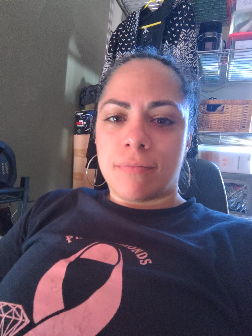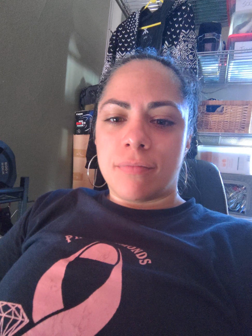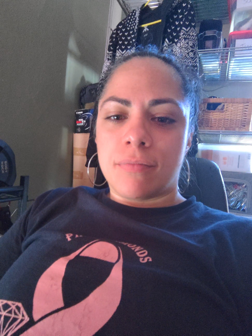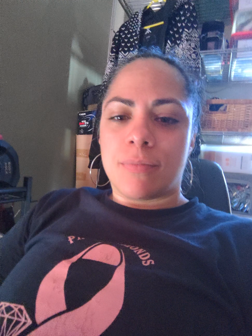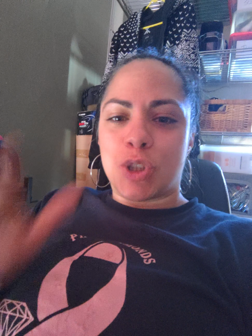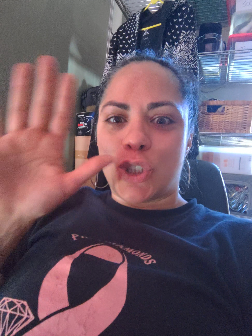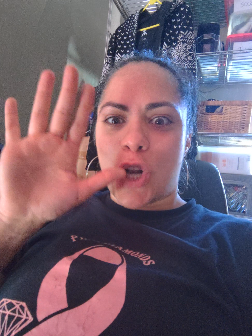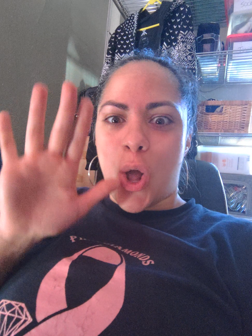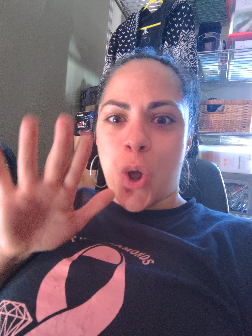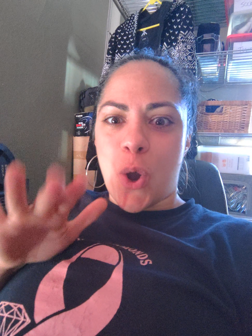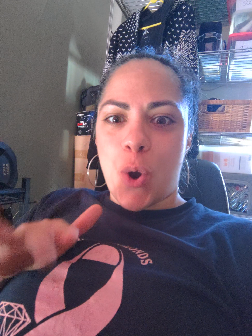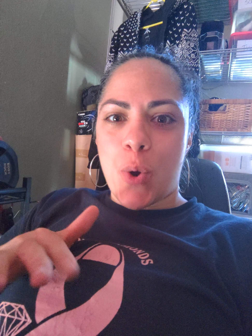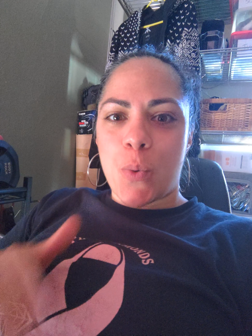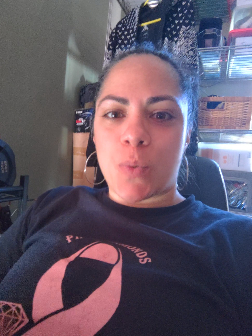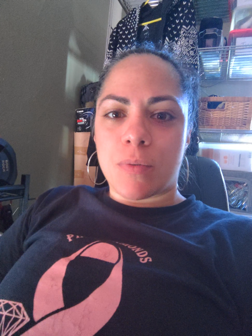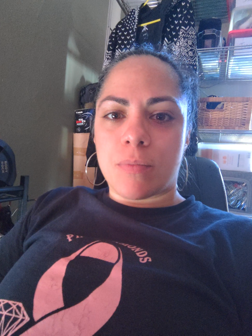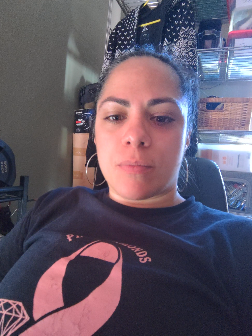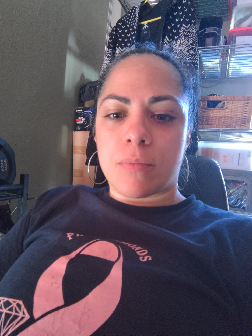snow